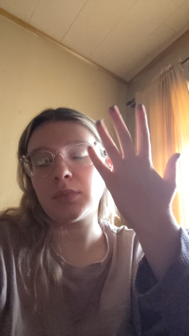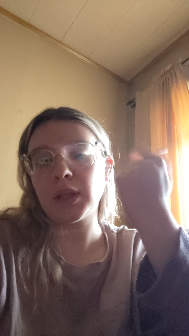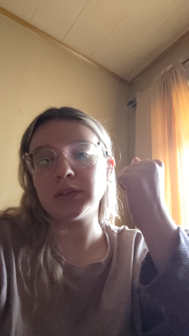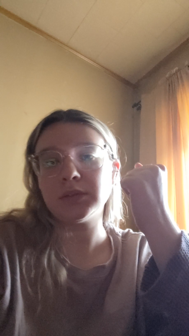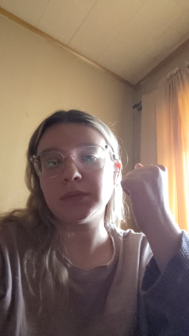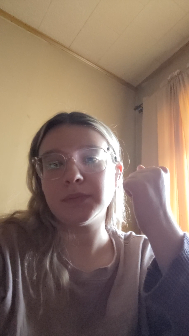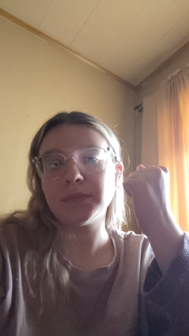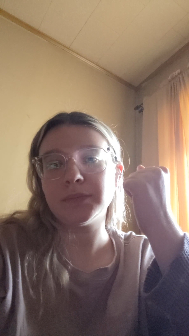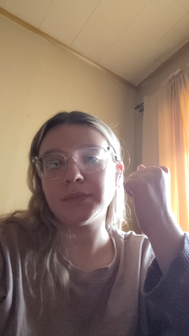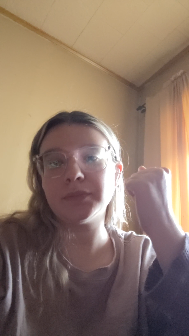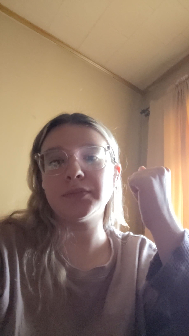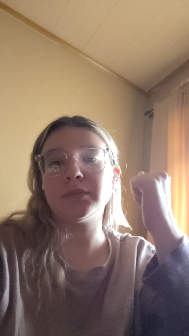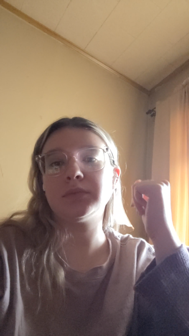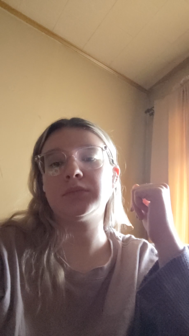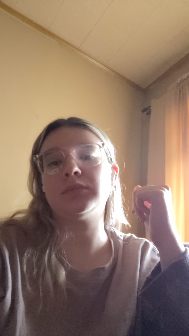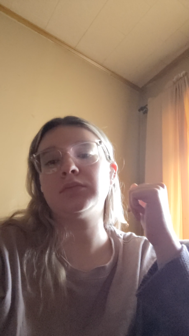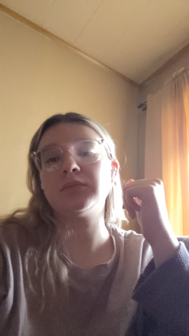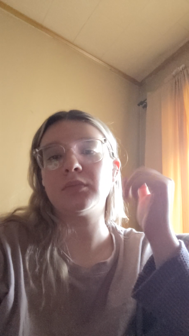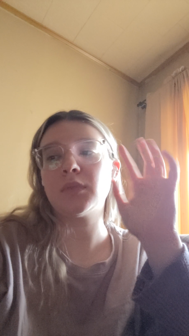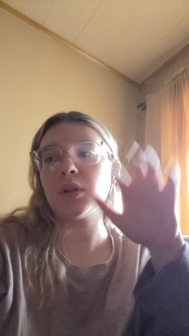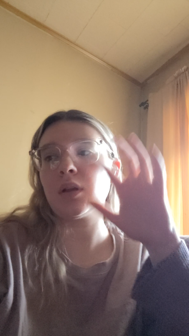climb